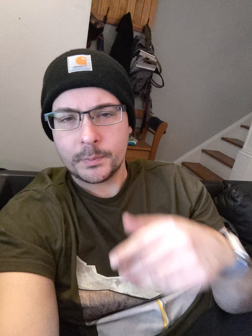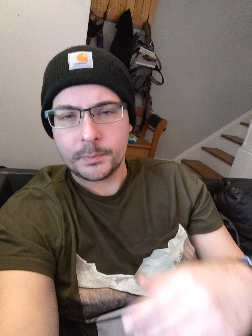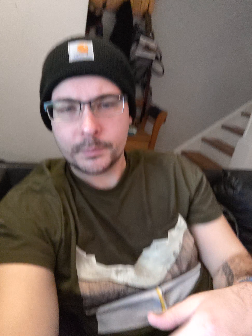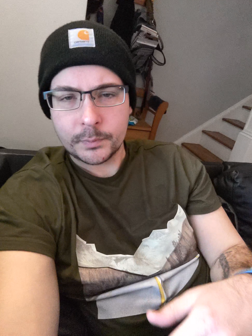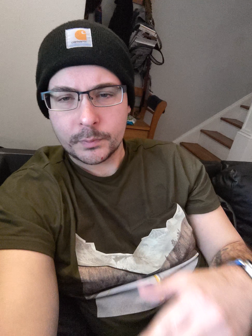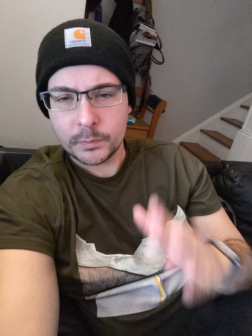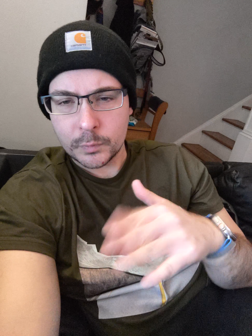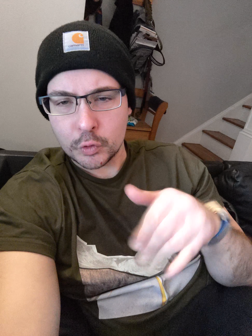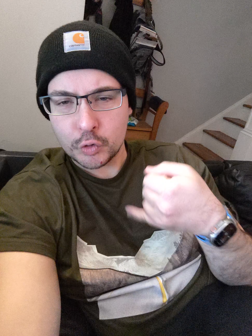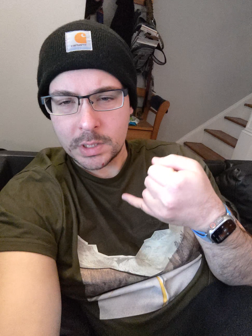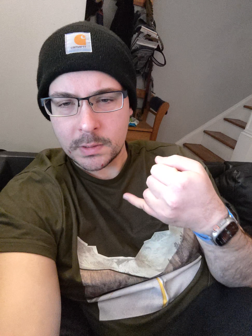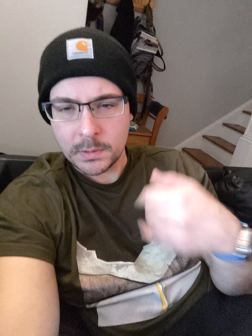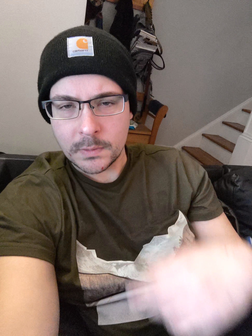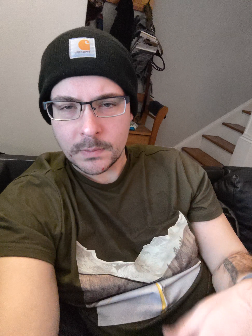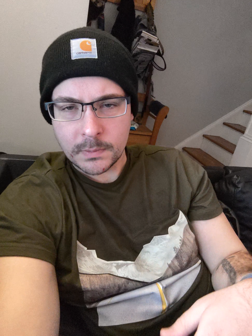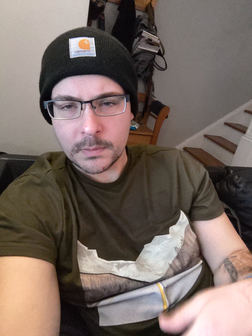jeans